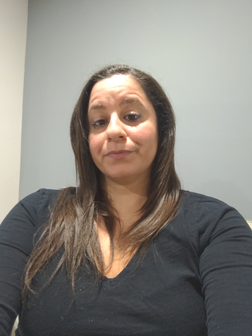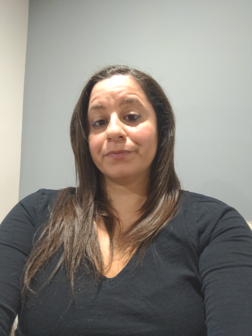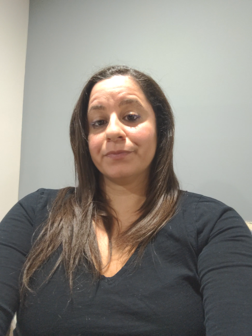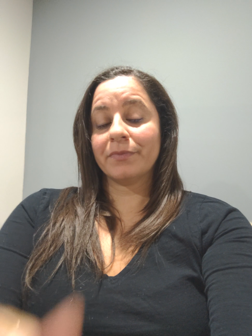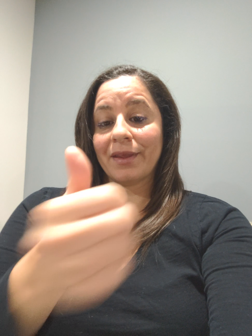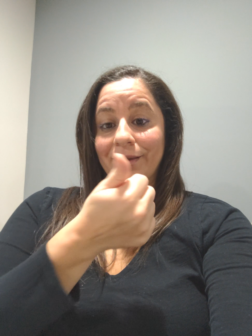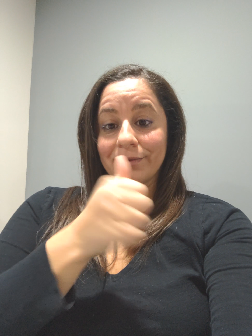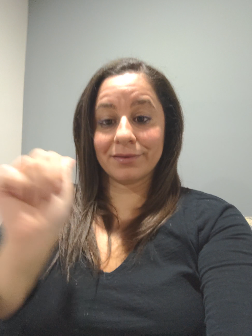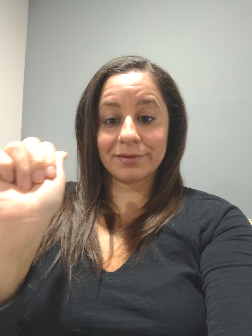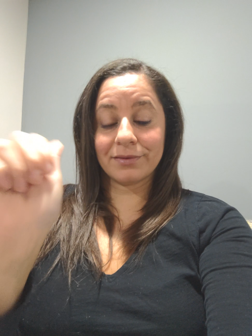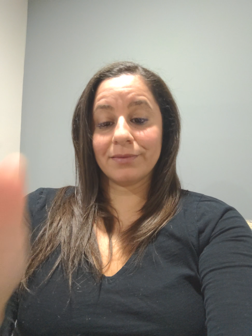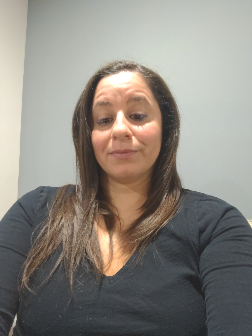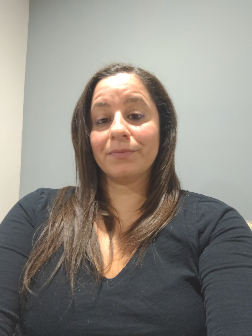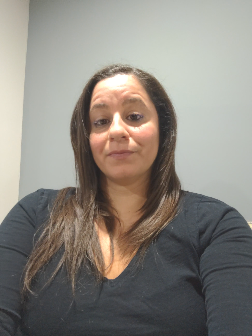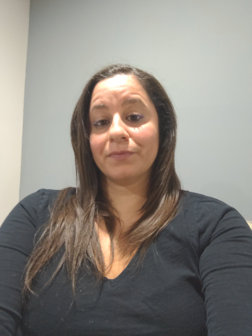any